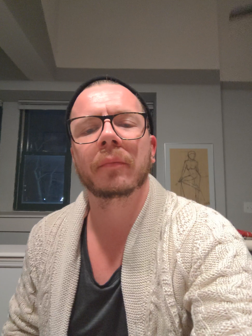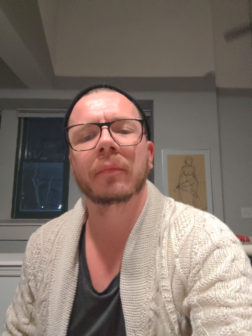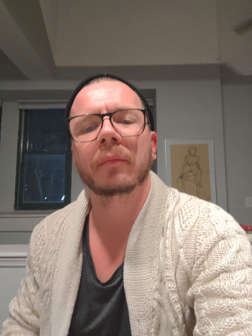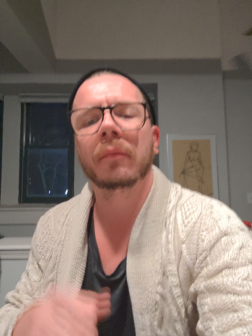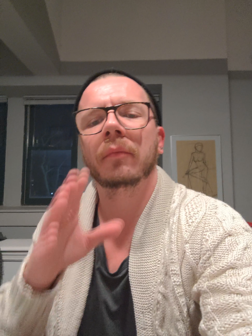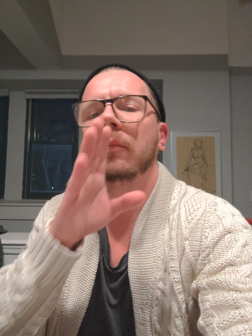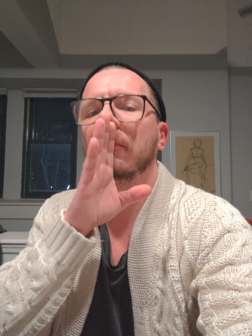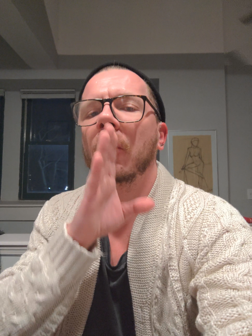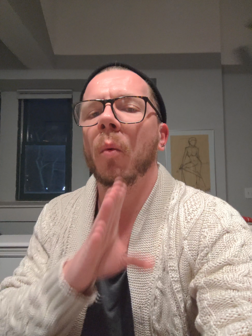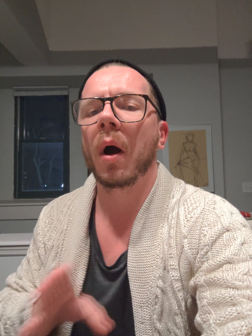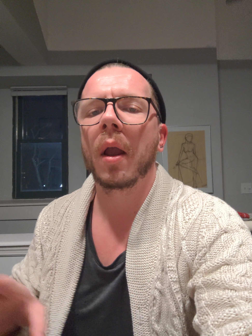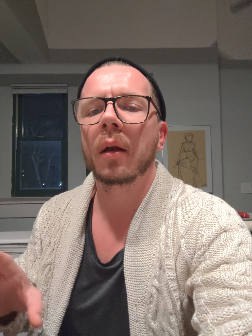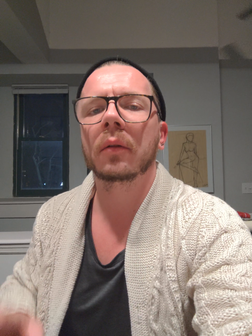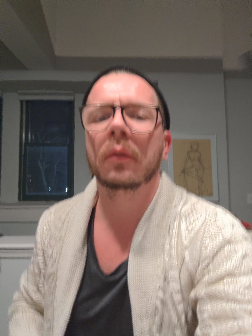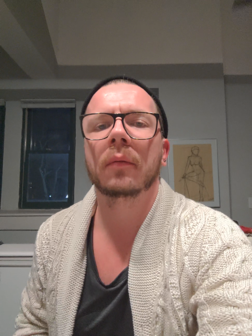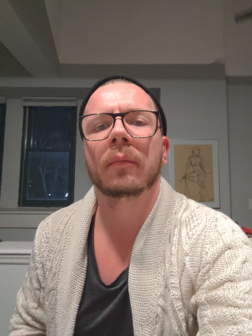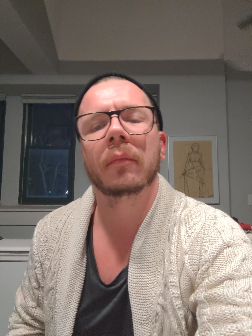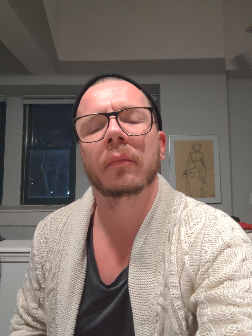quiet